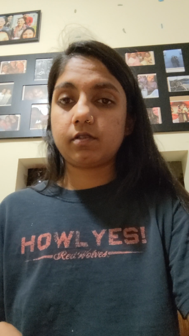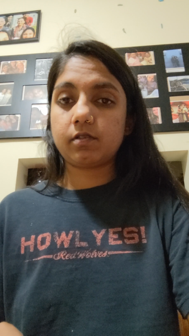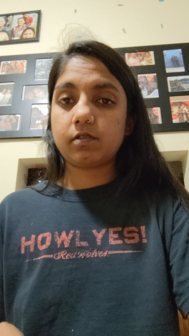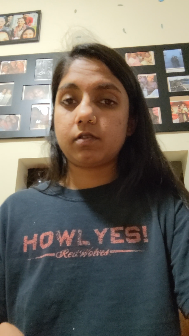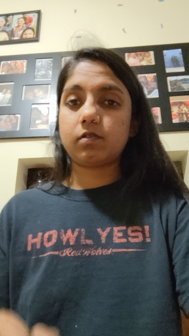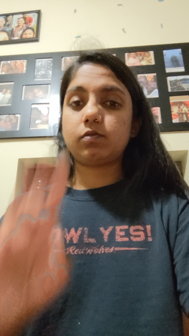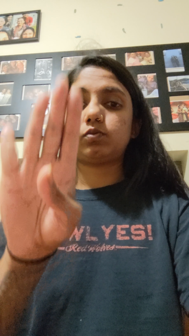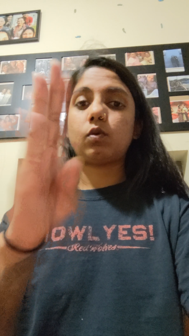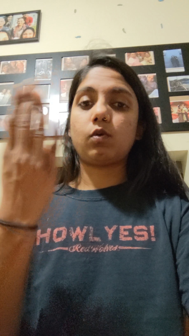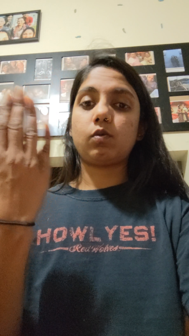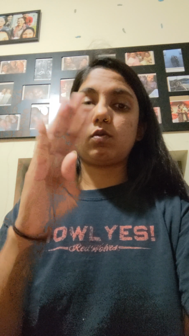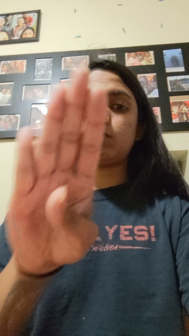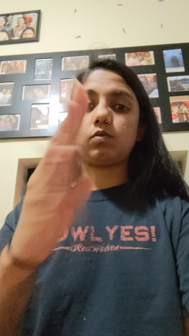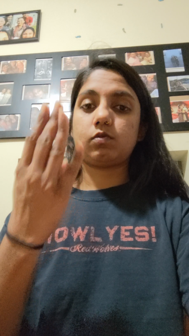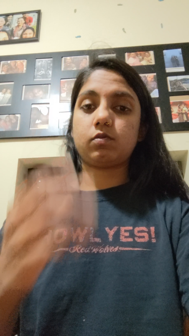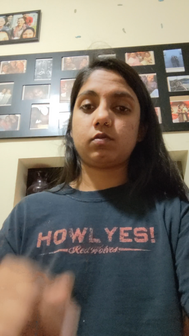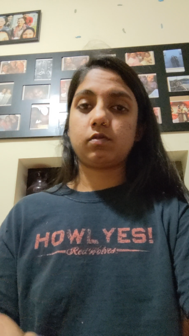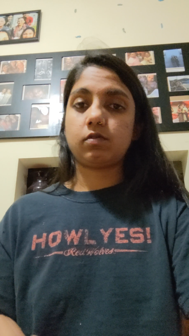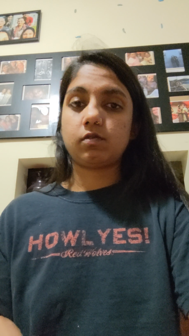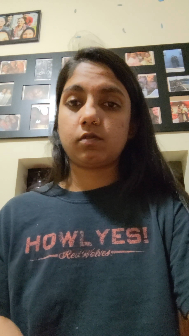door